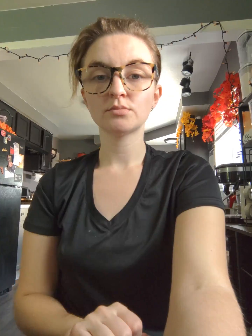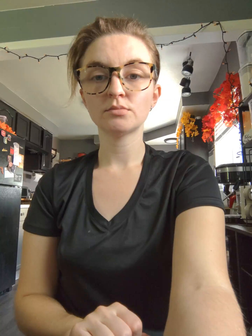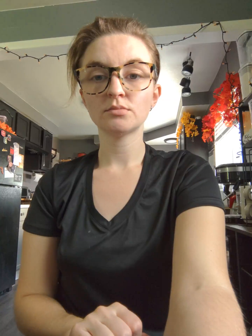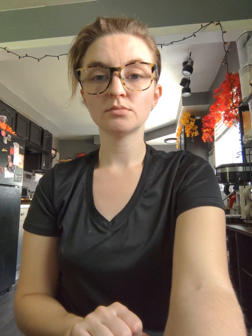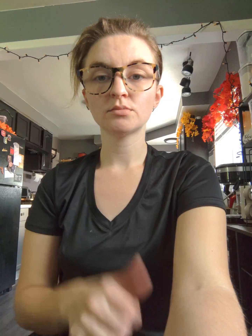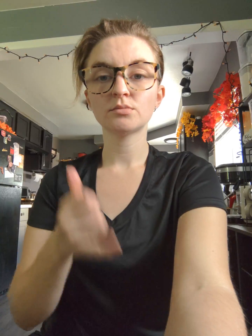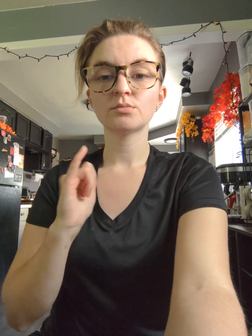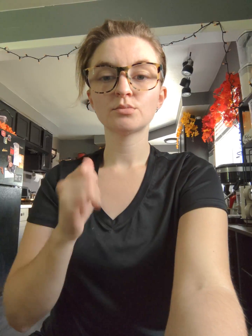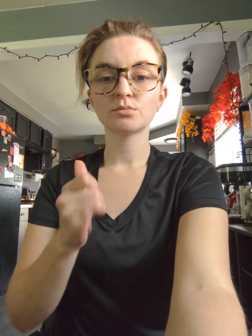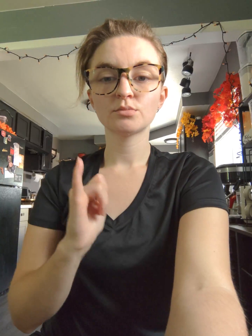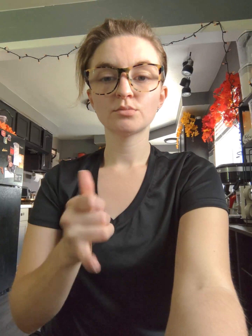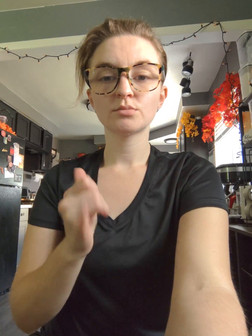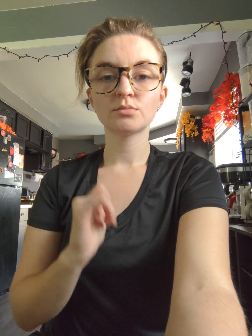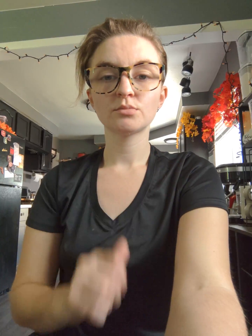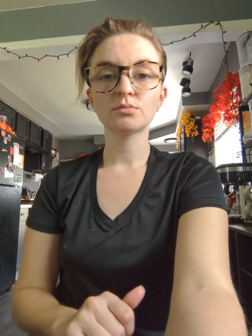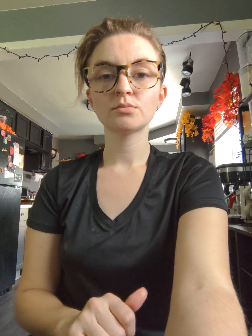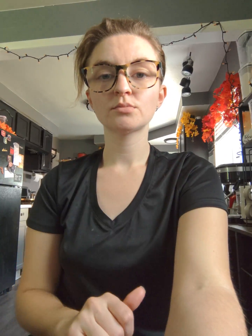rocking chair